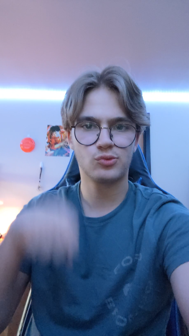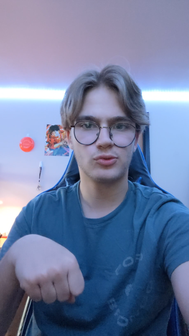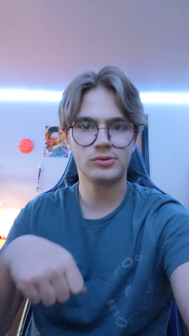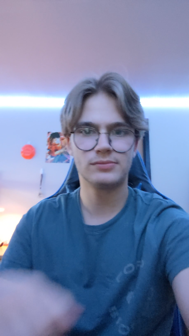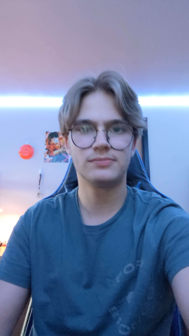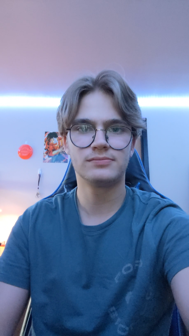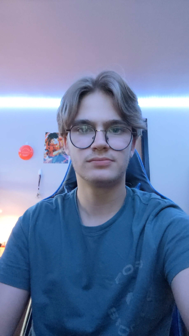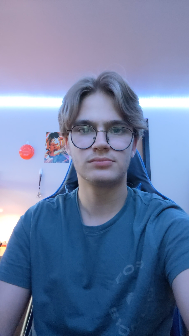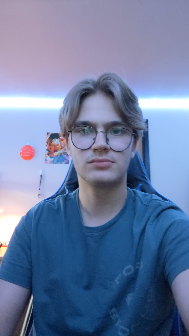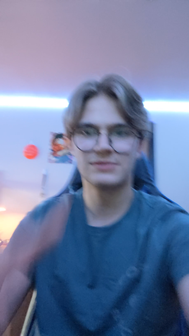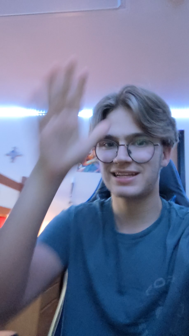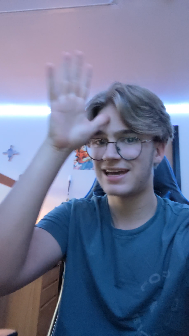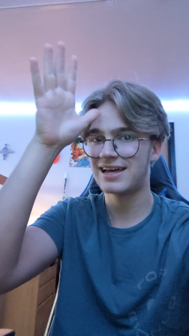daddy